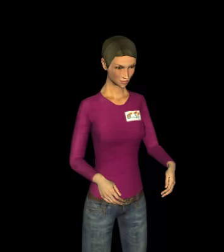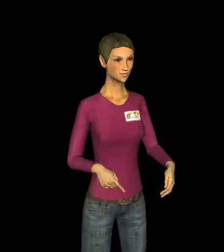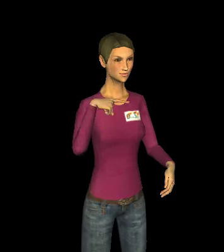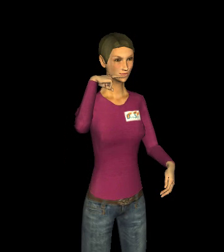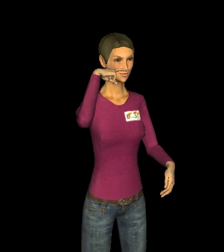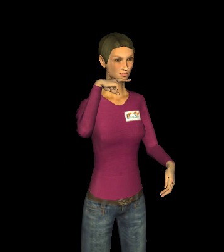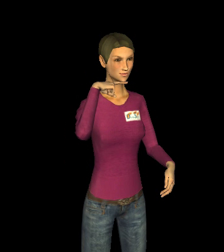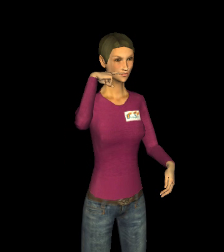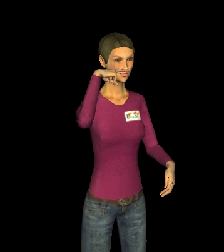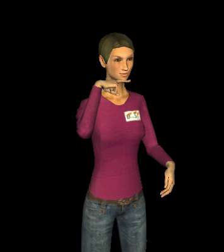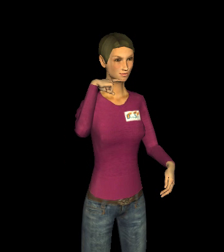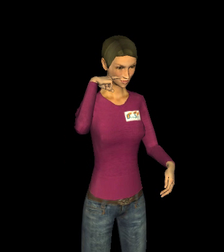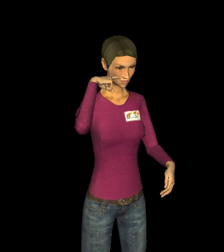يتحدث